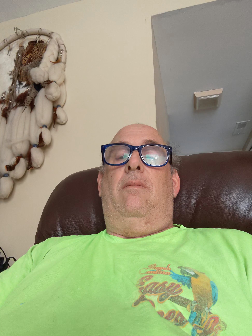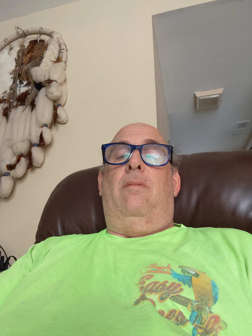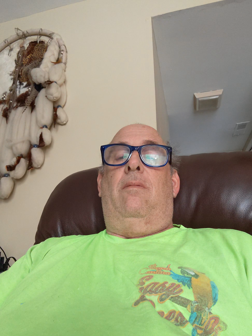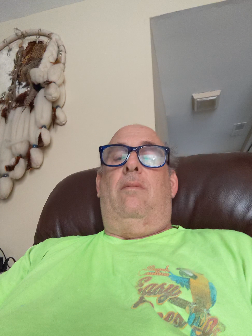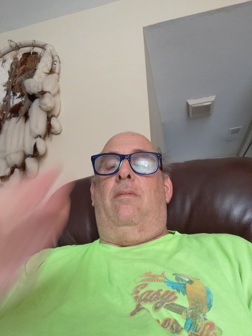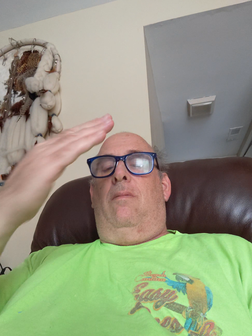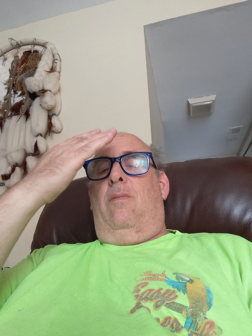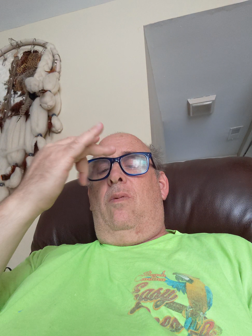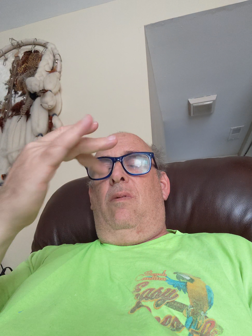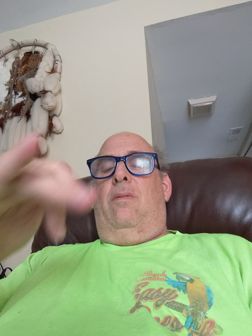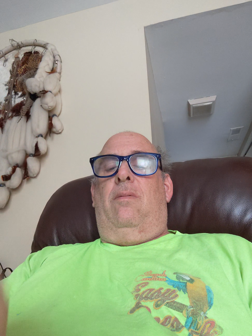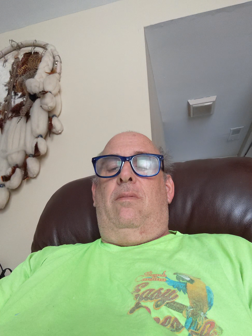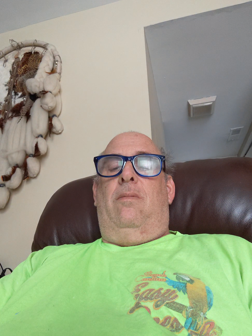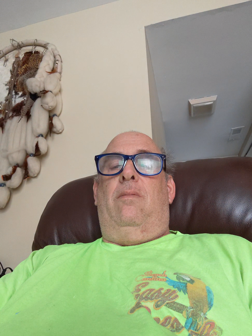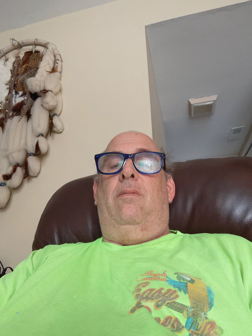why